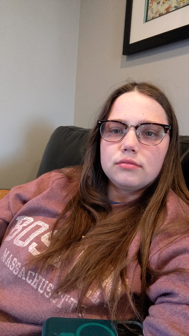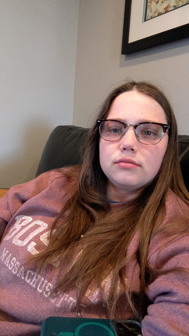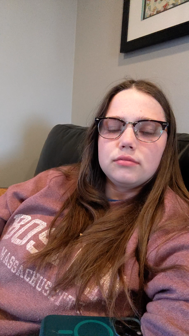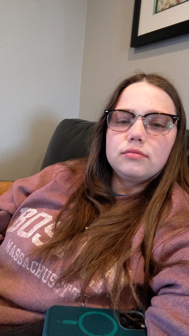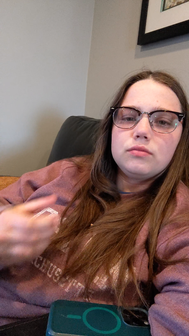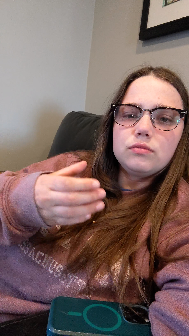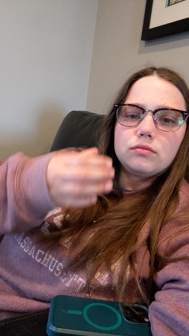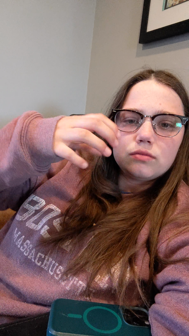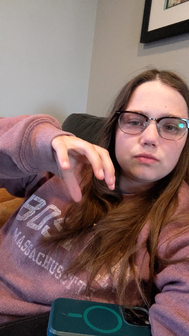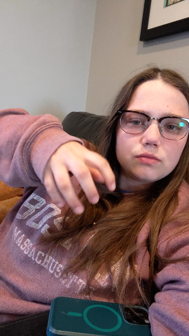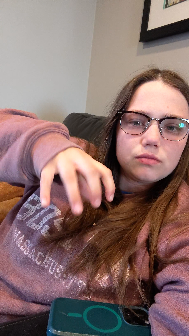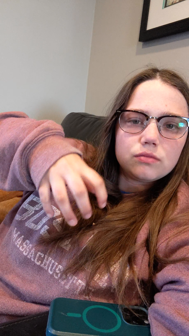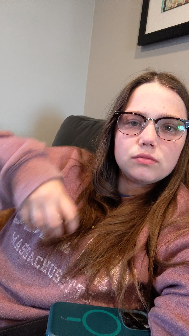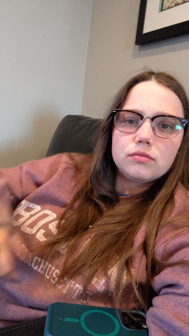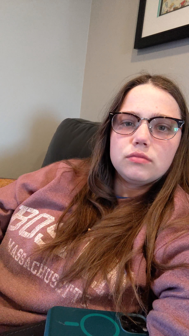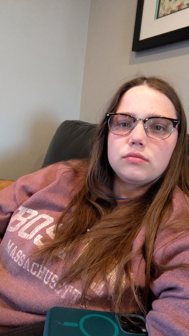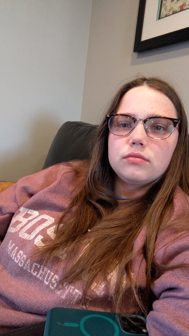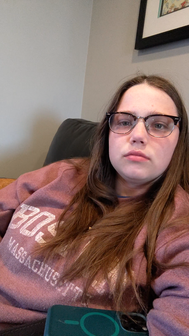jar